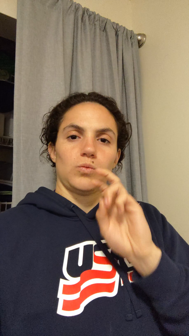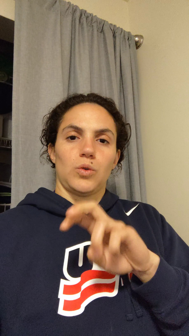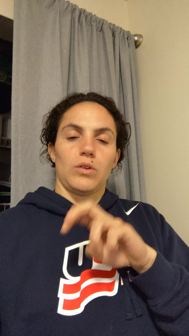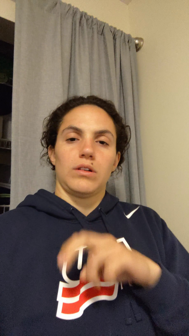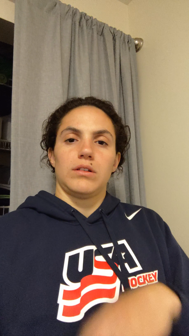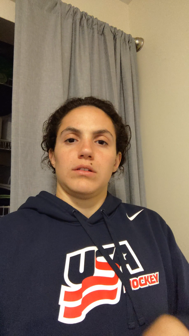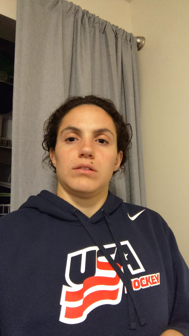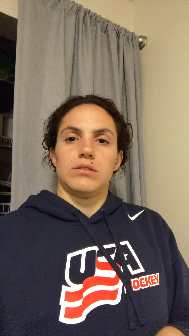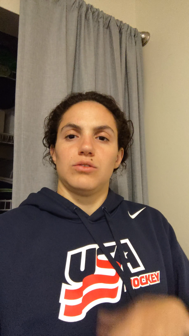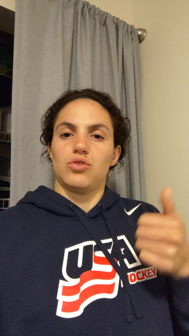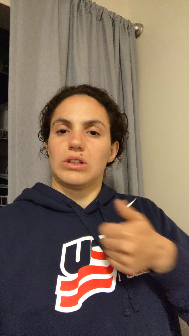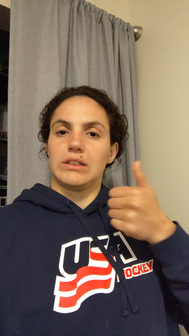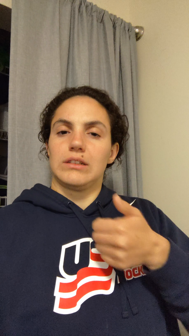chase